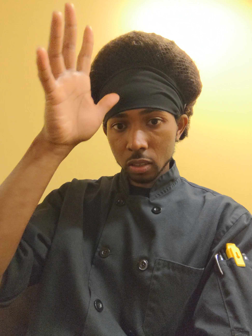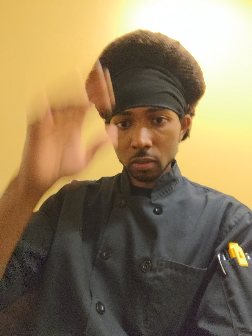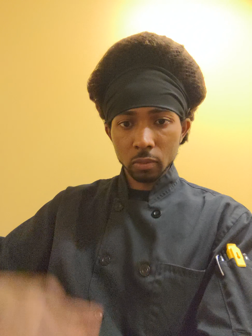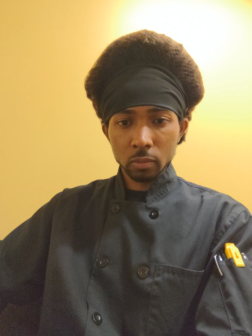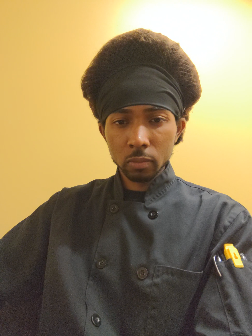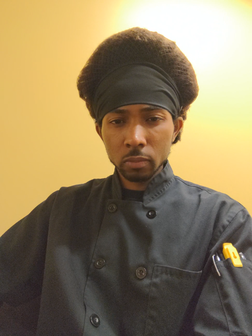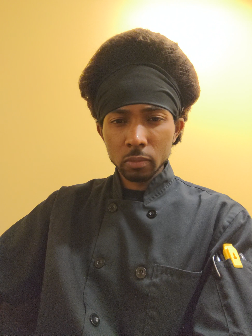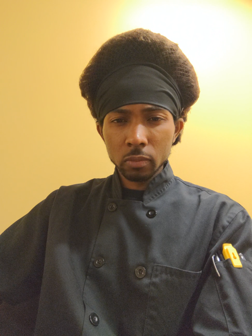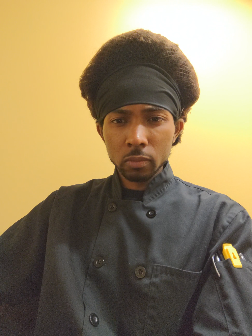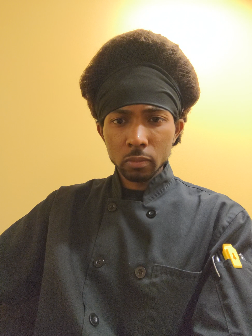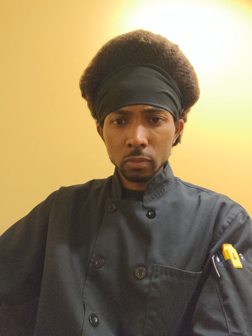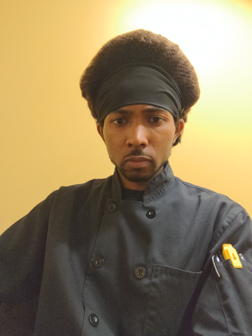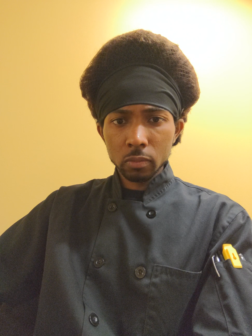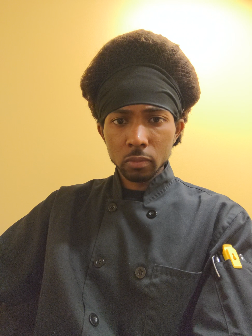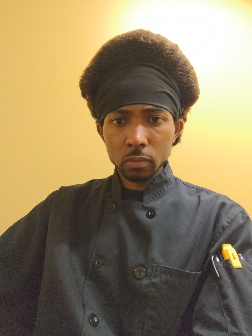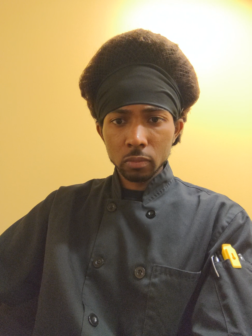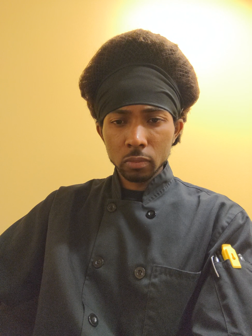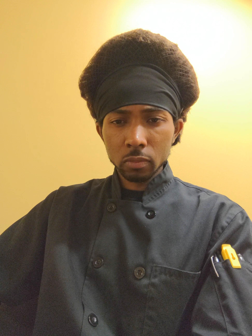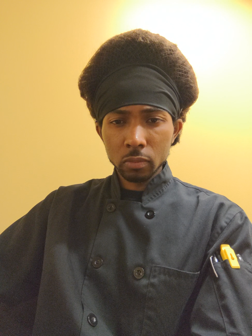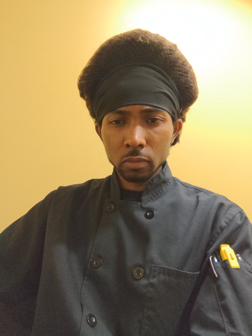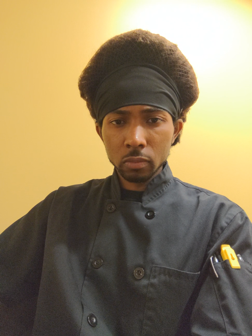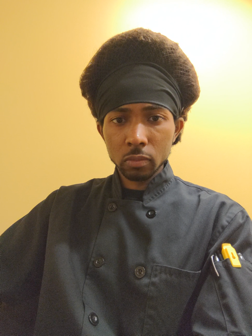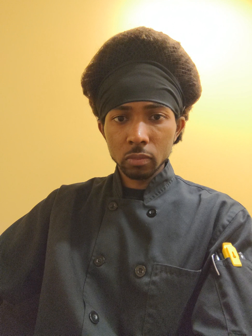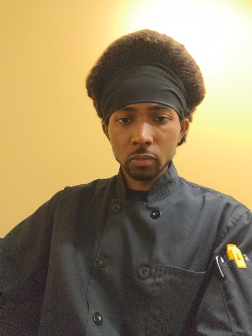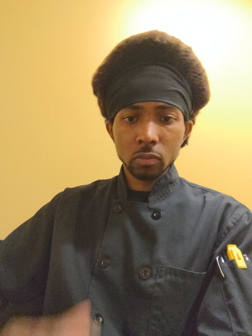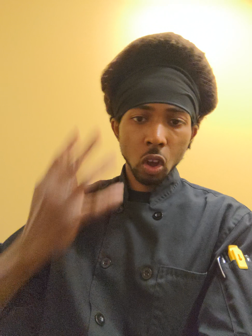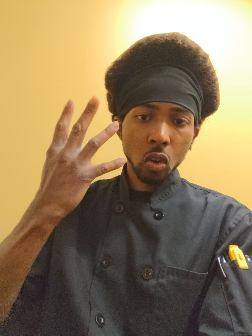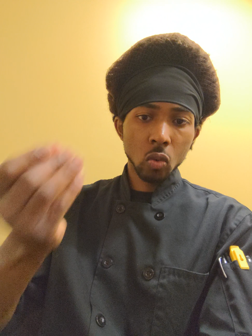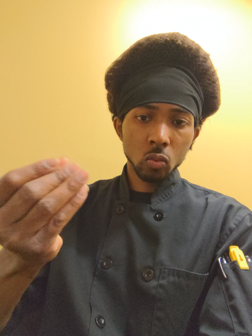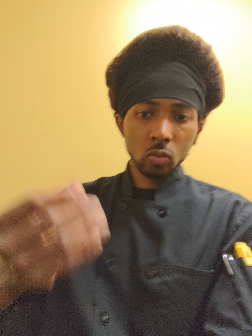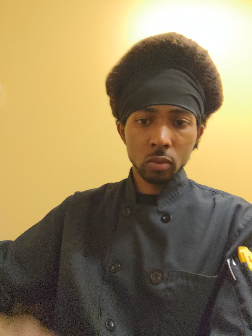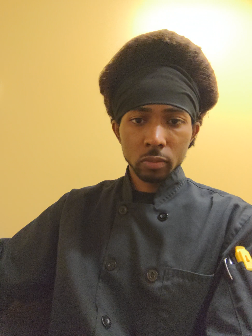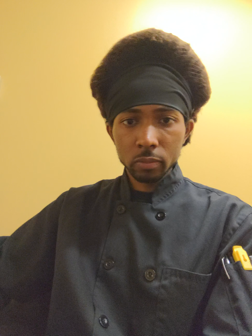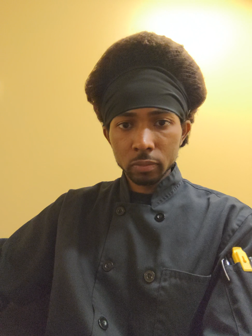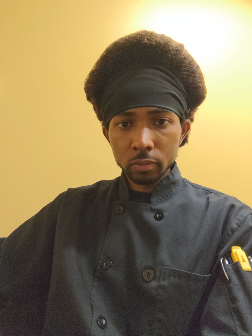got to